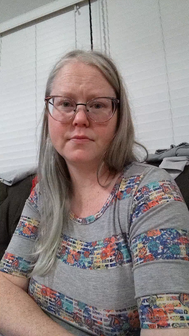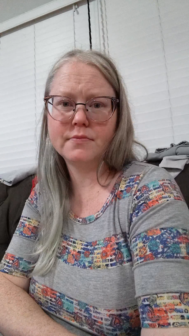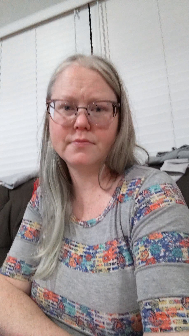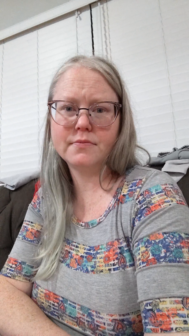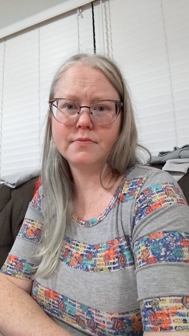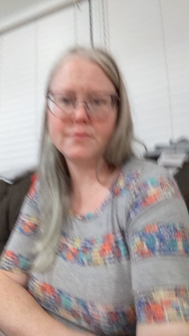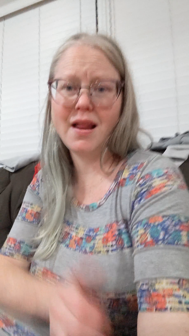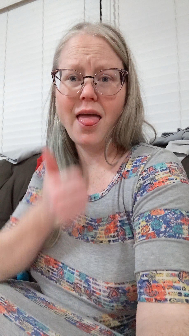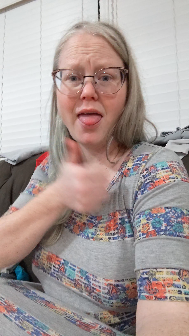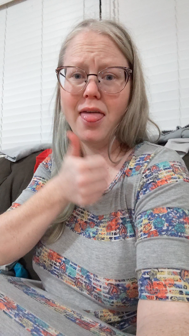help